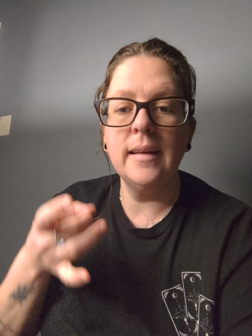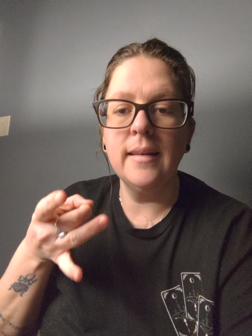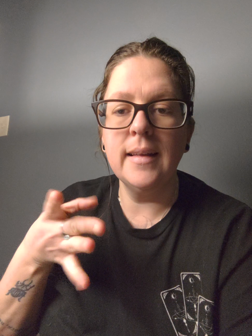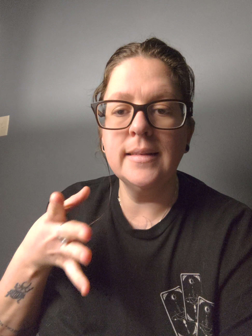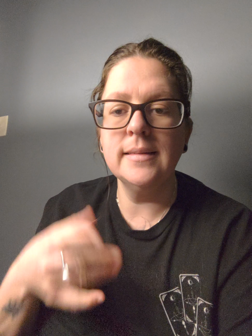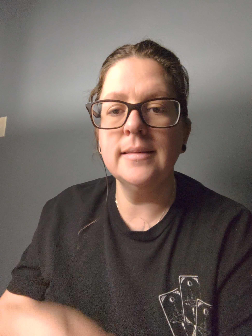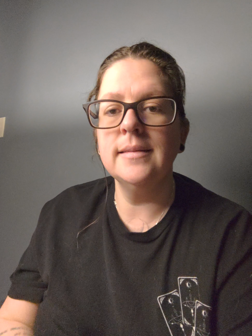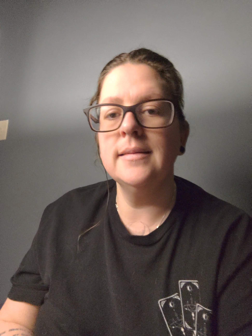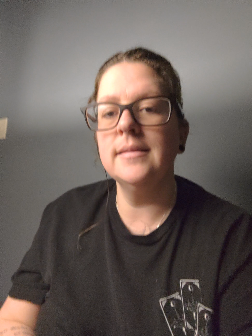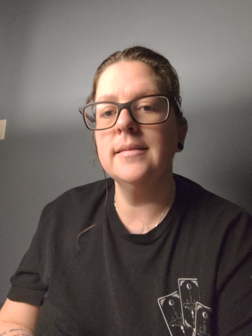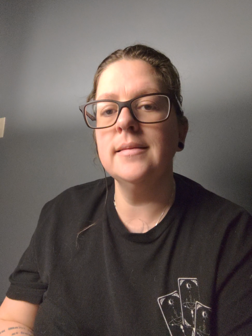hate